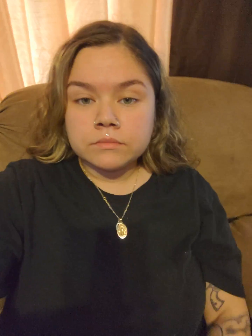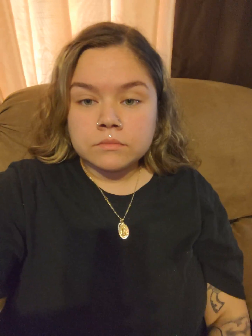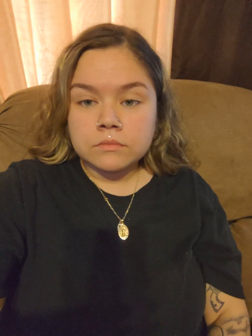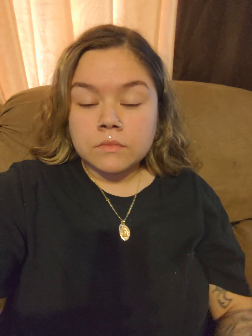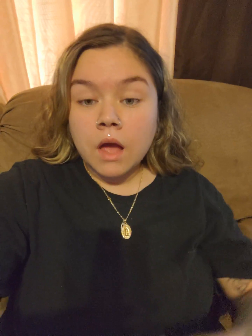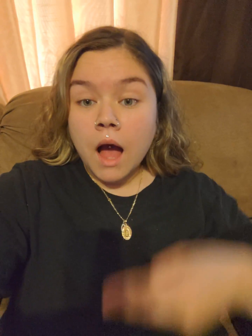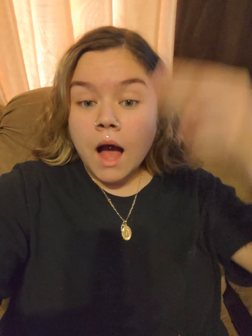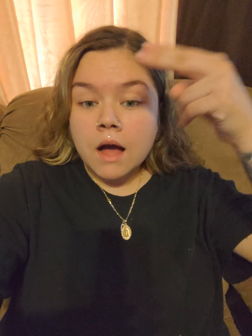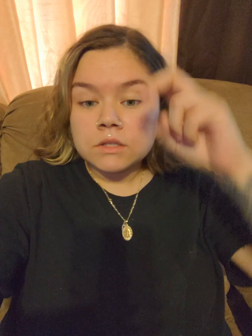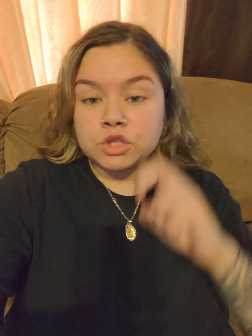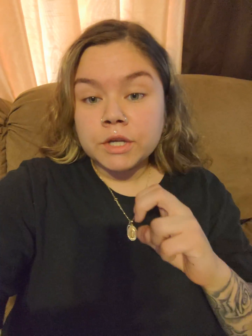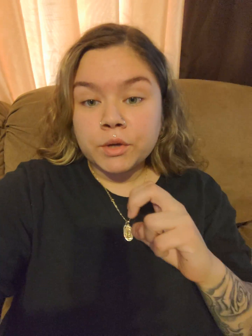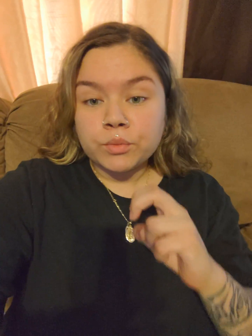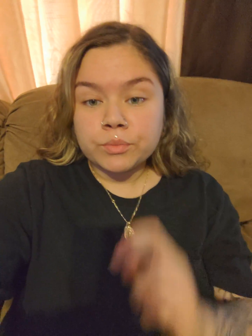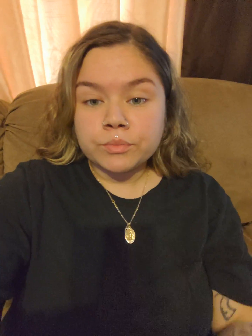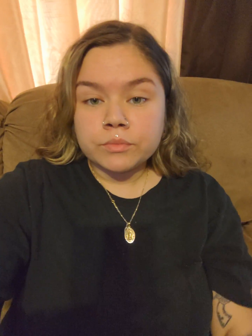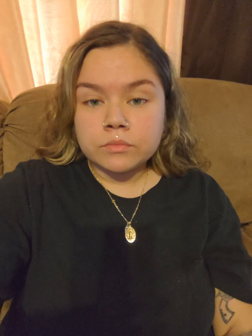high chair